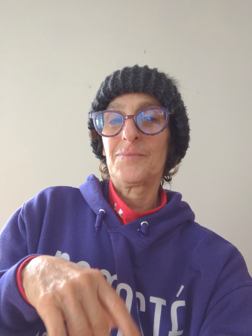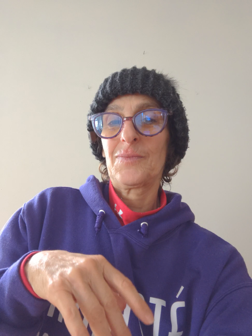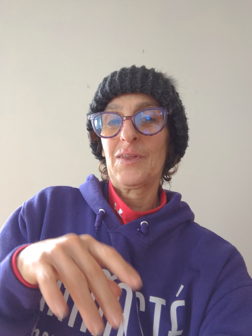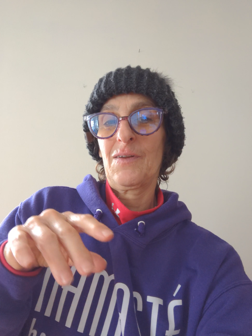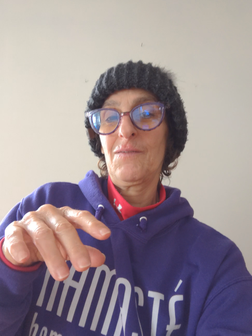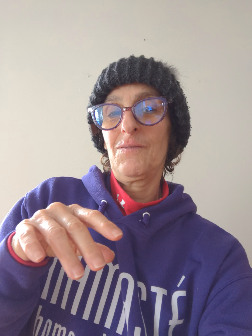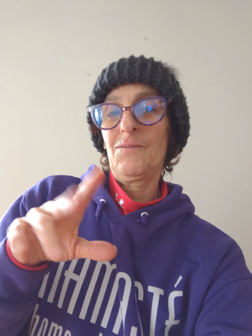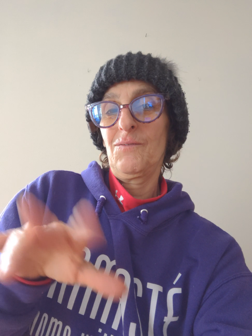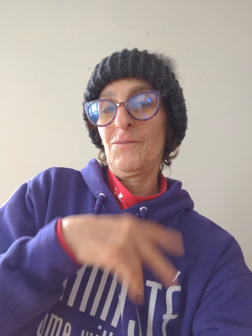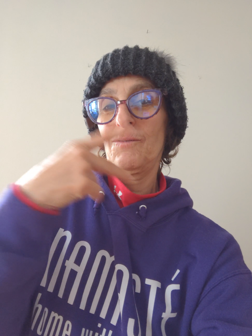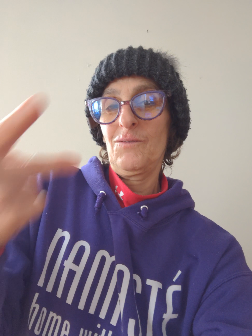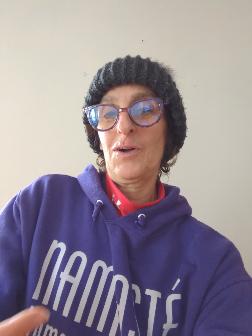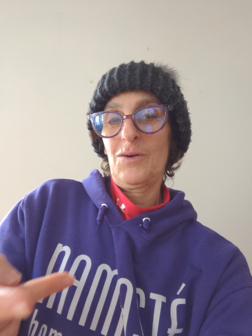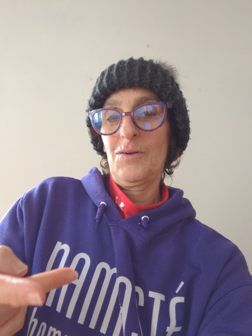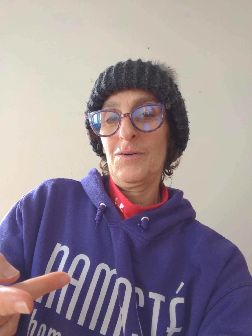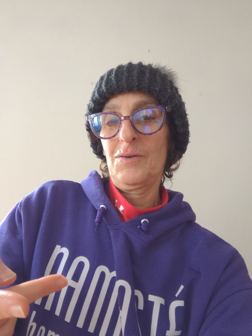fall